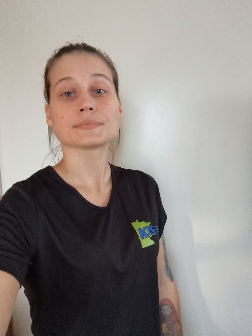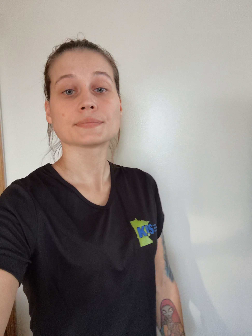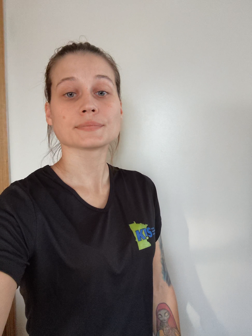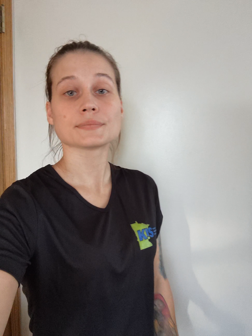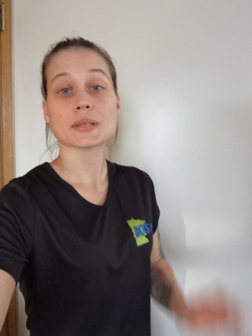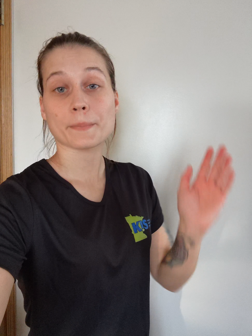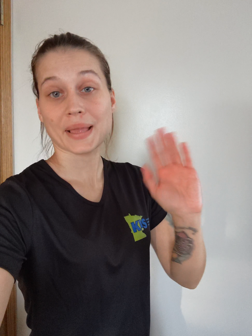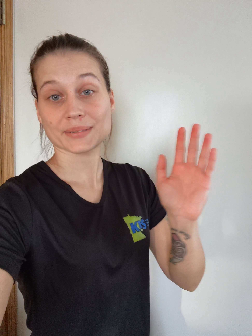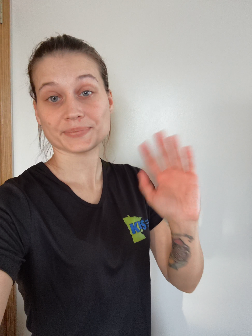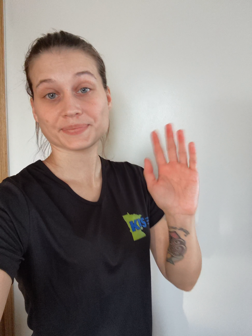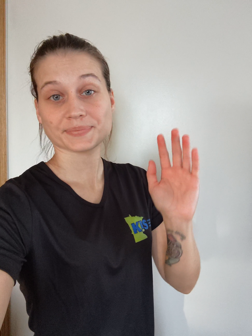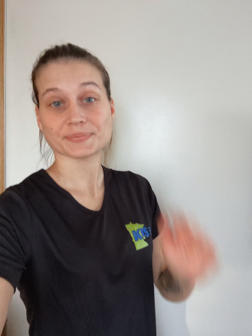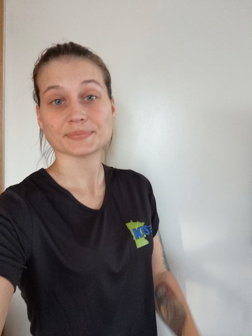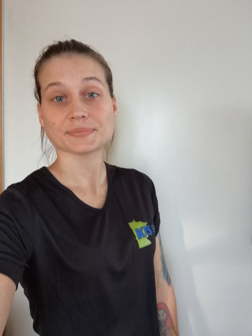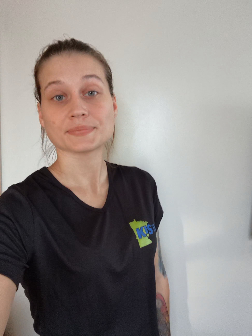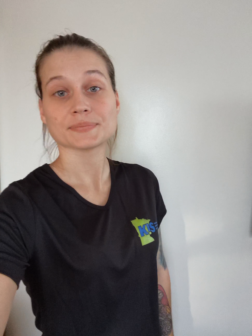bye